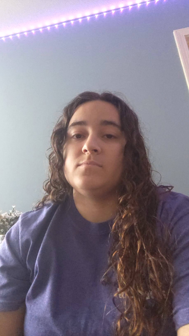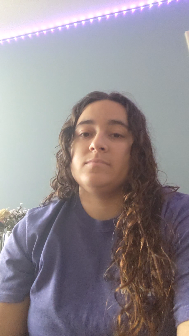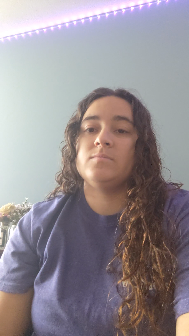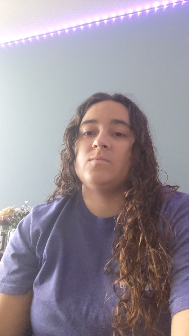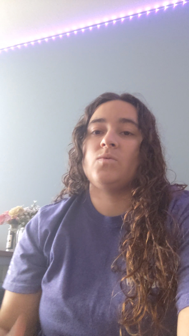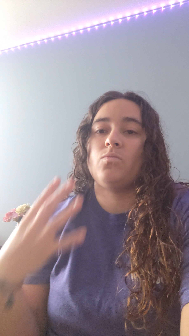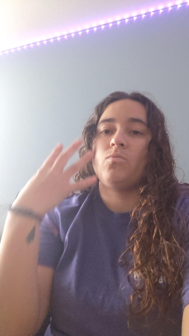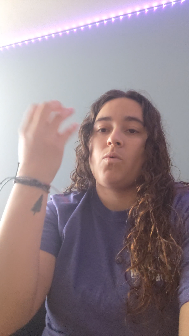going to